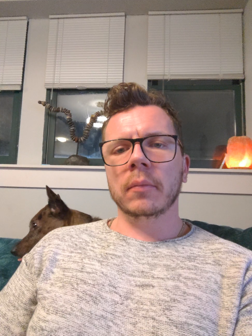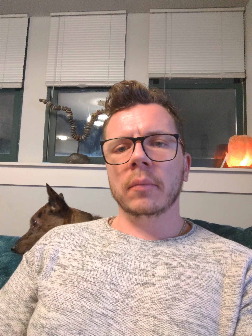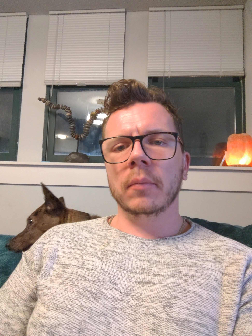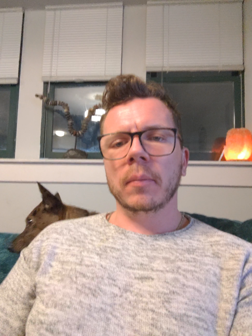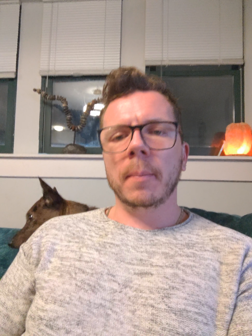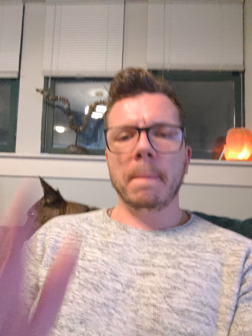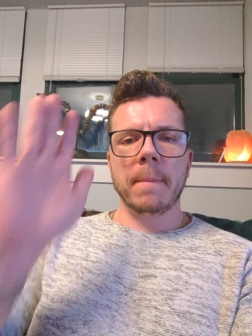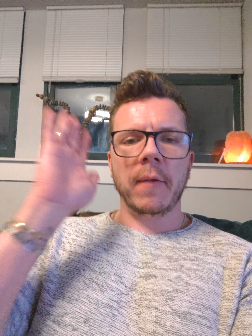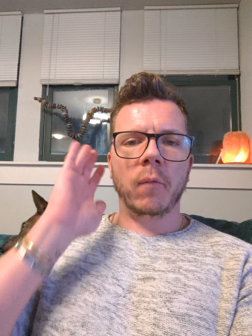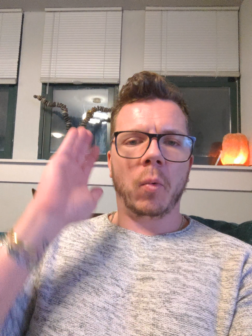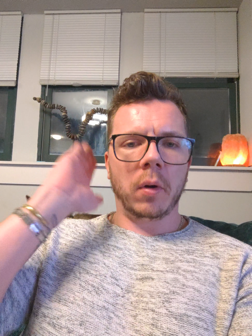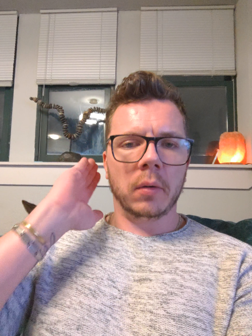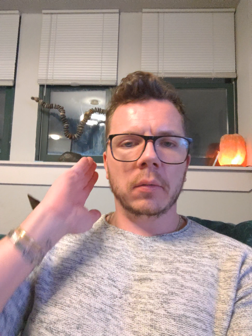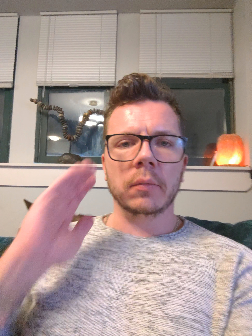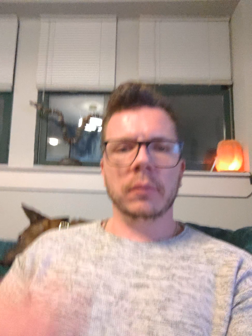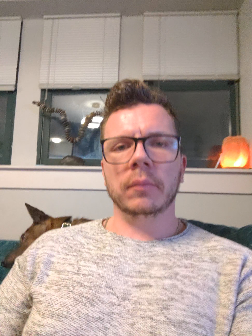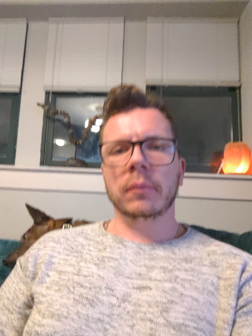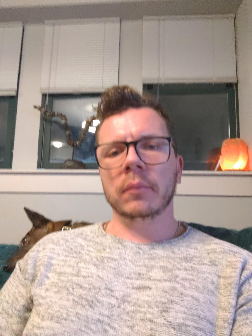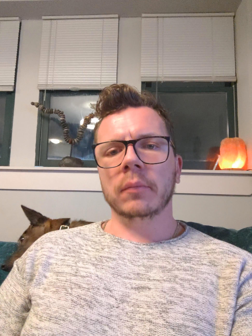before